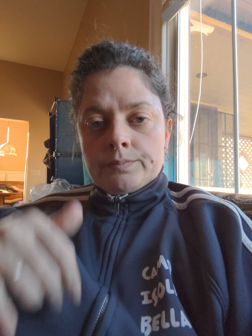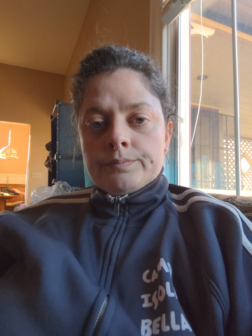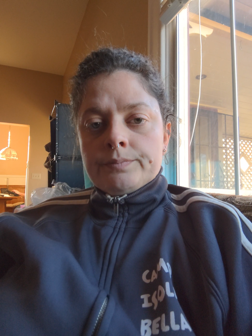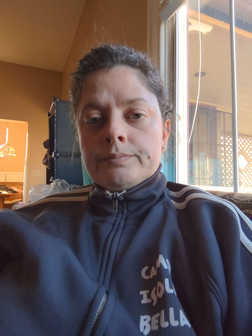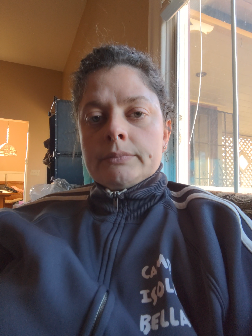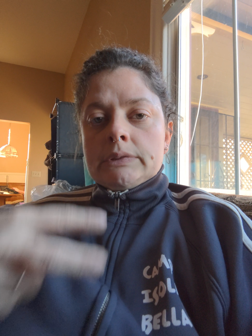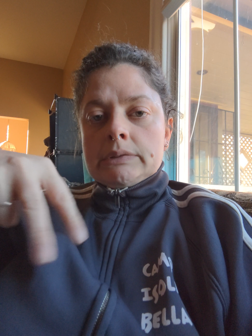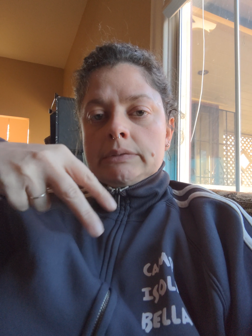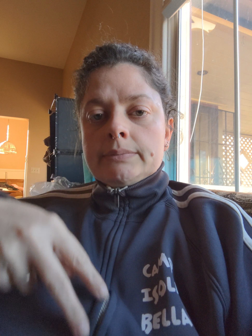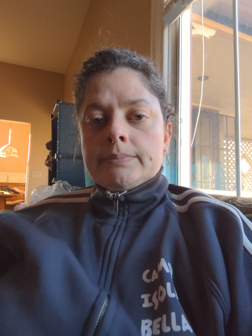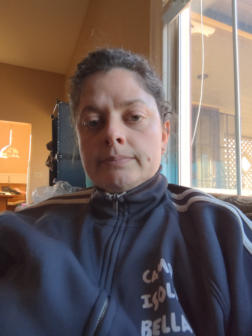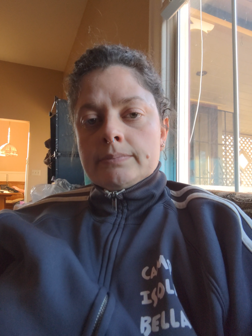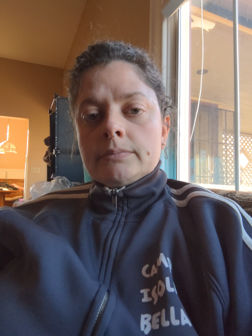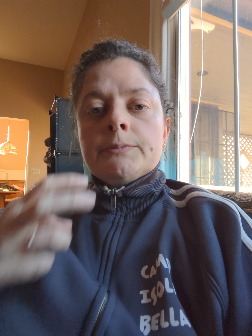dance